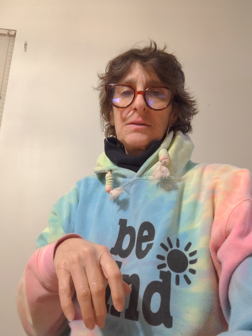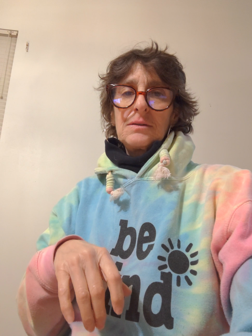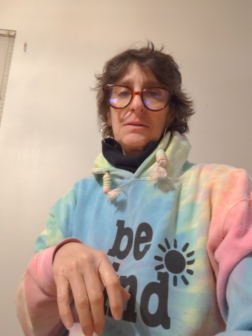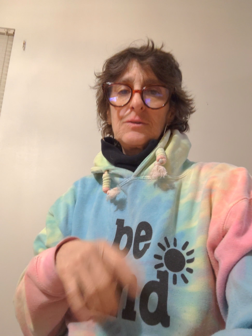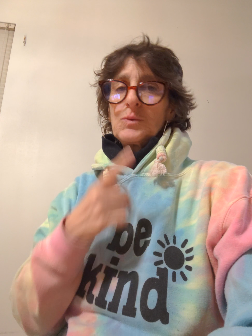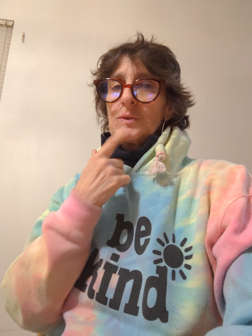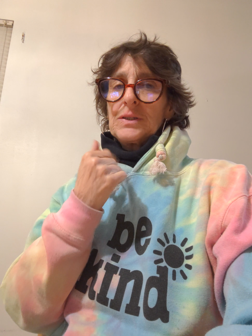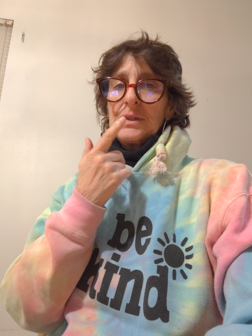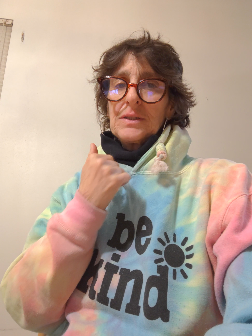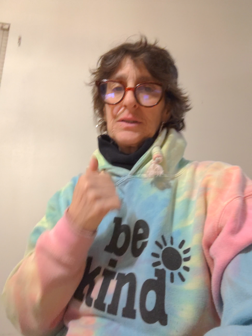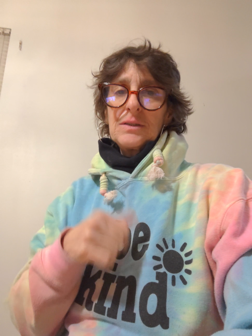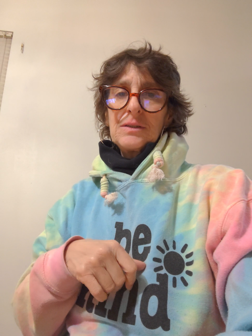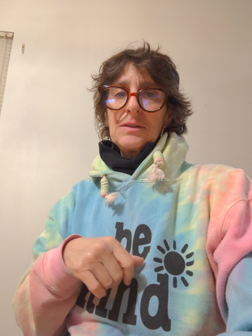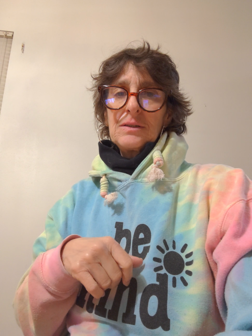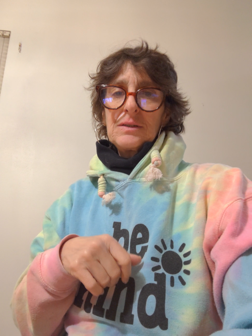red